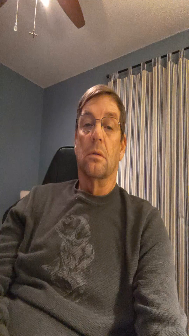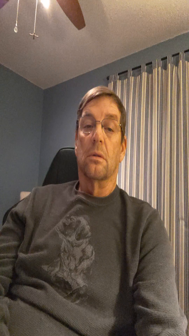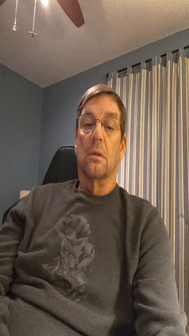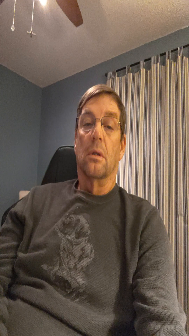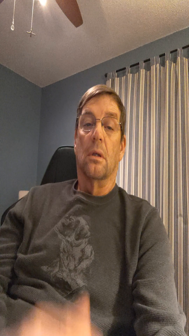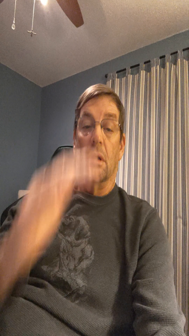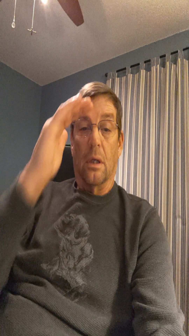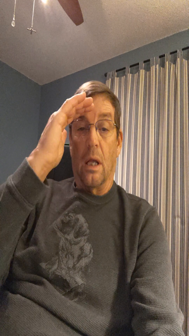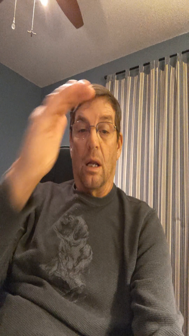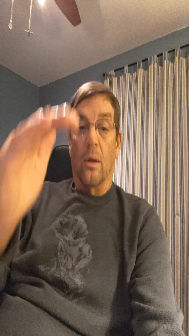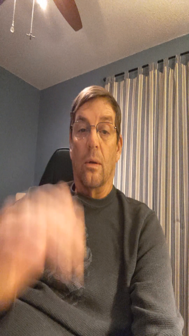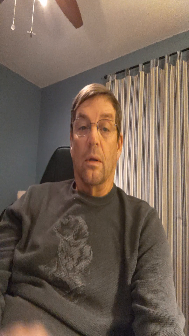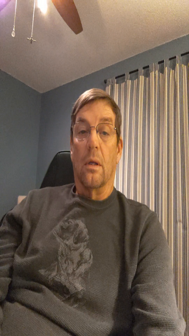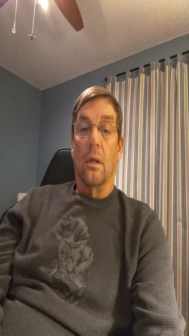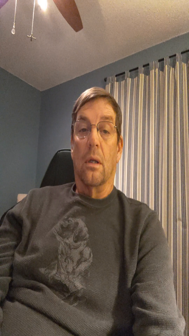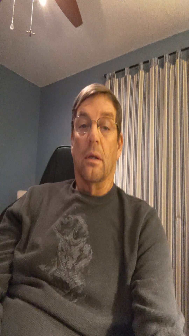hello